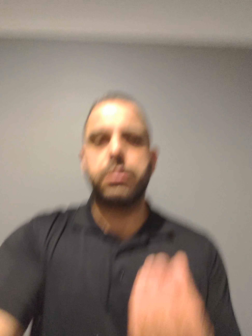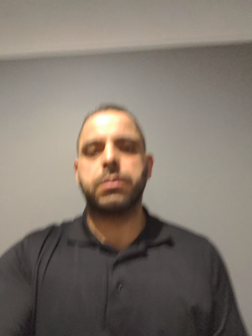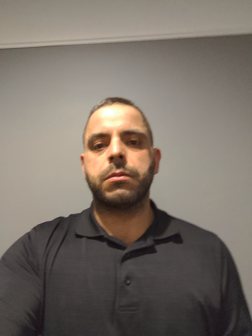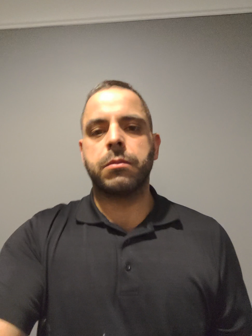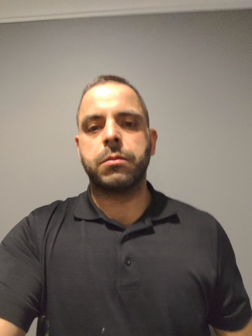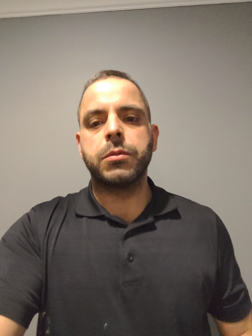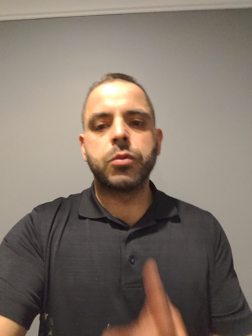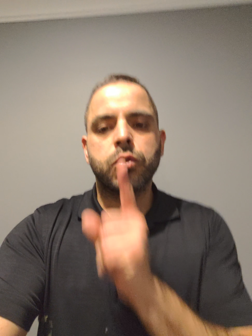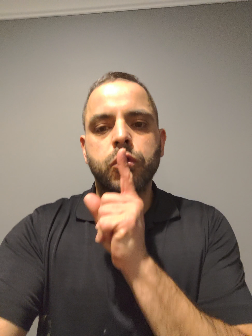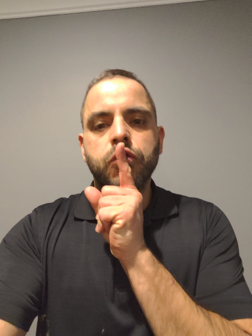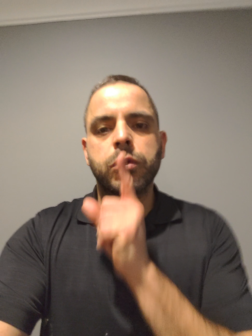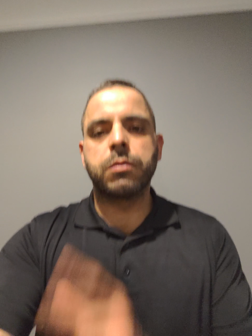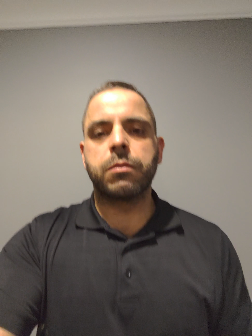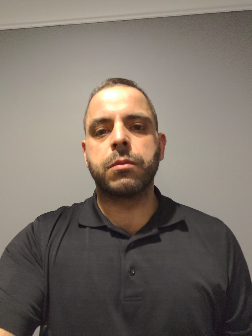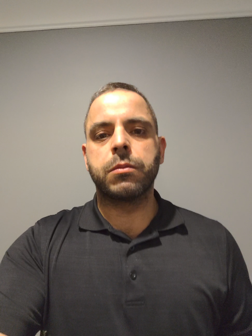shhh